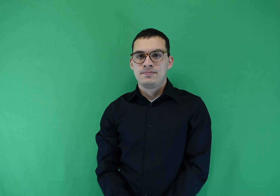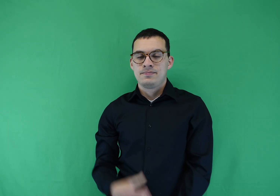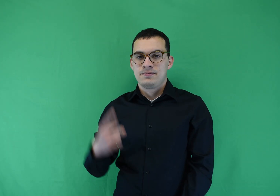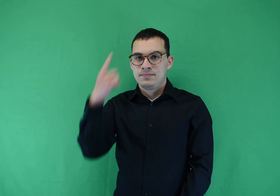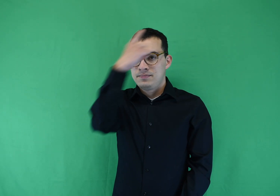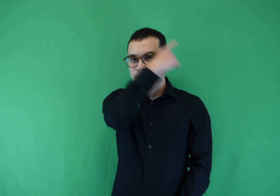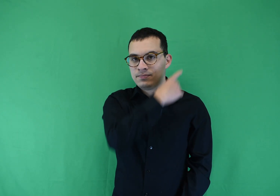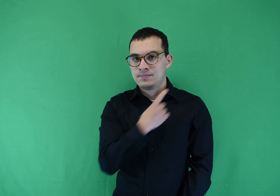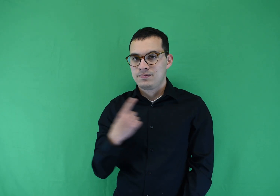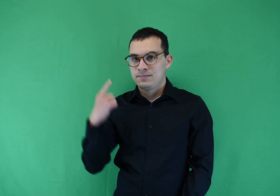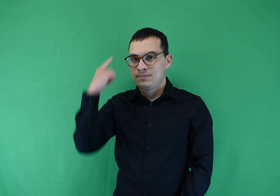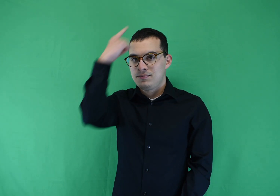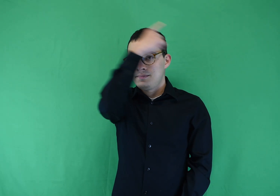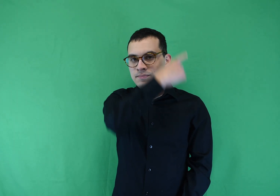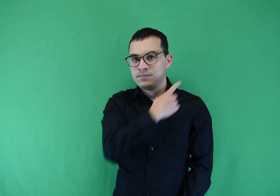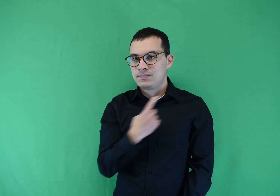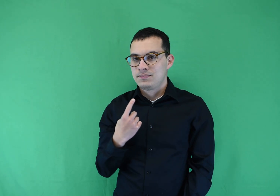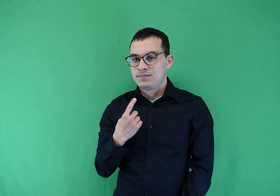rostro